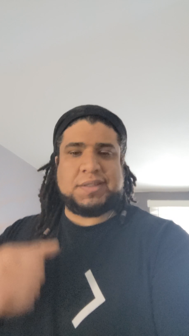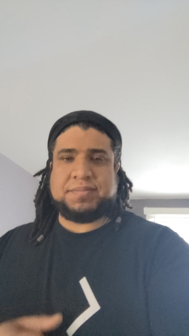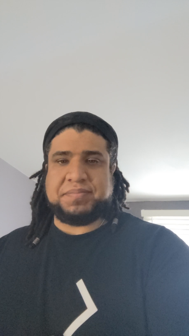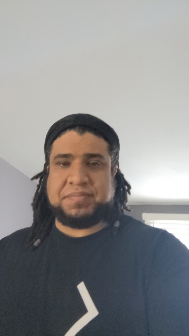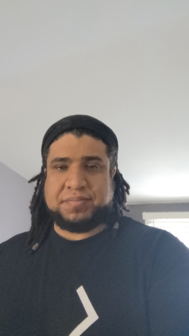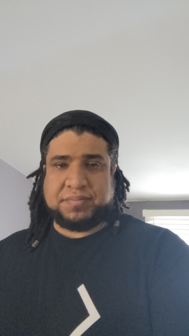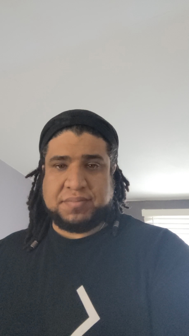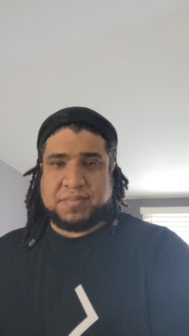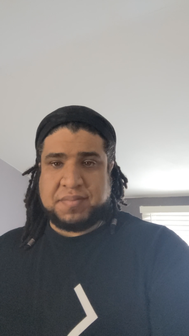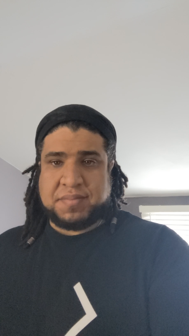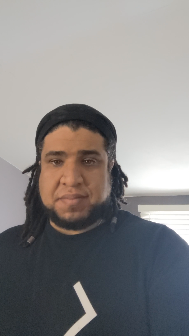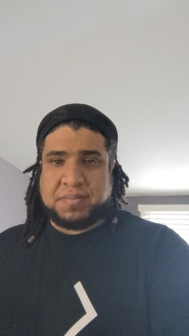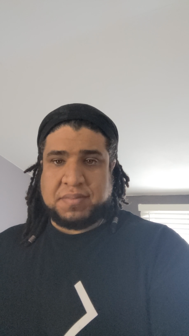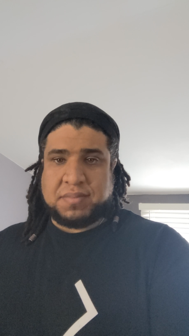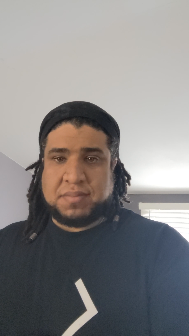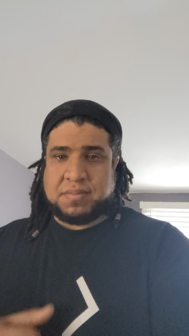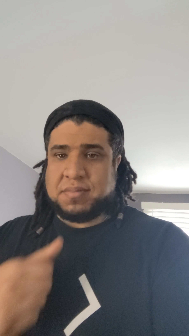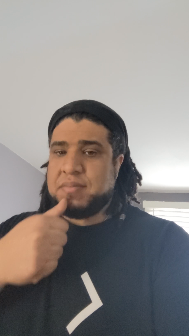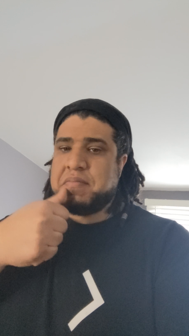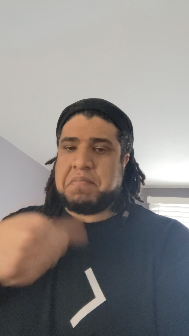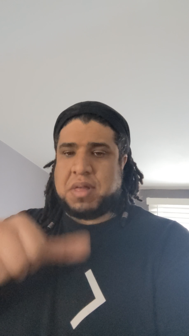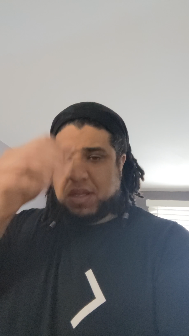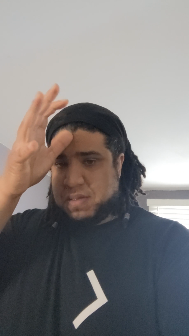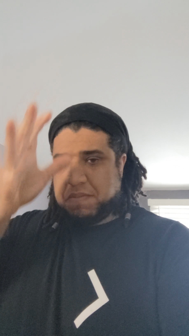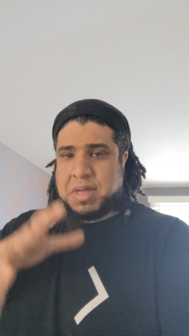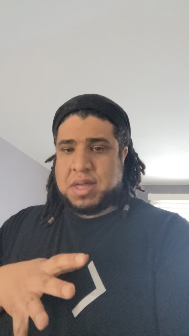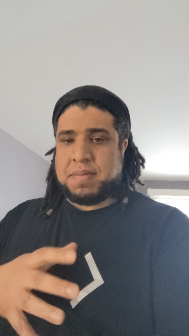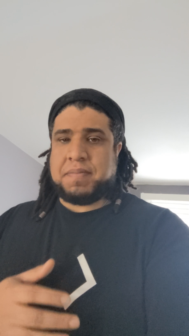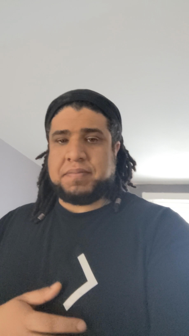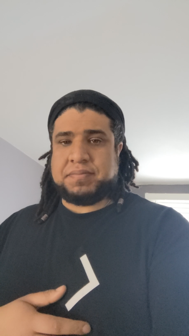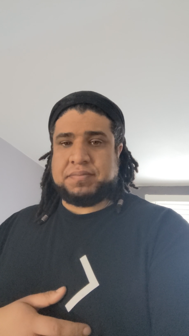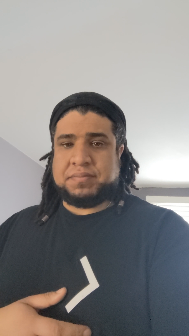mailman